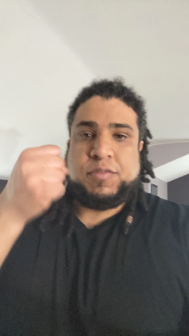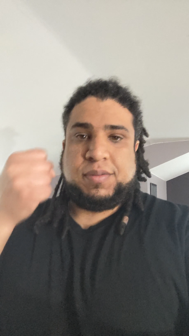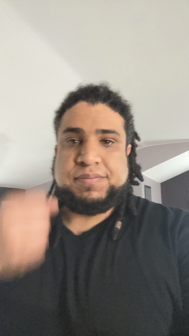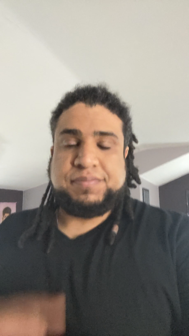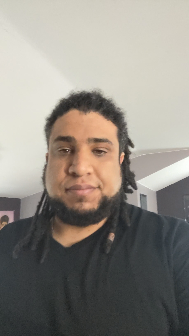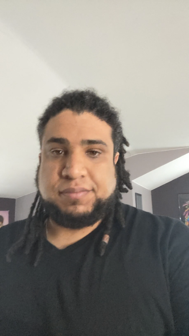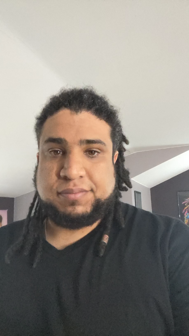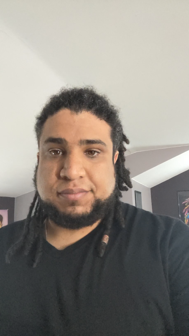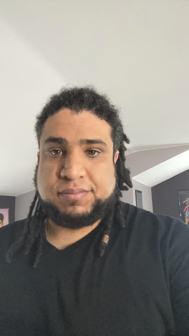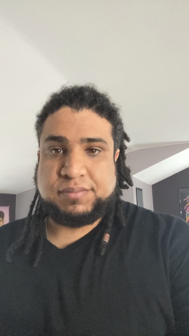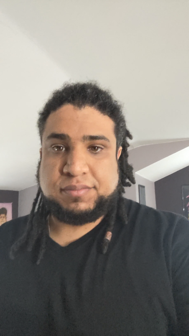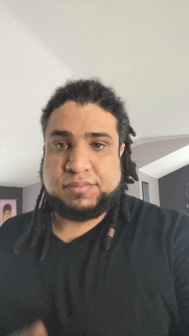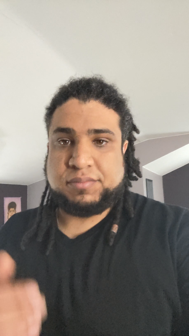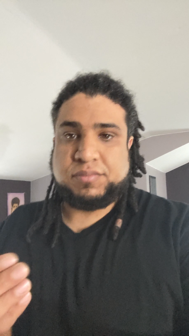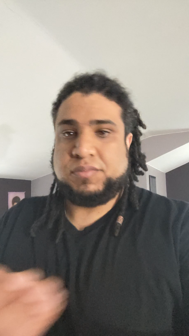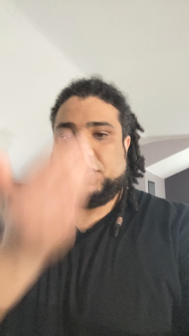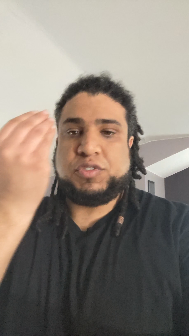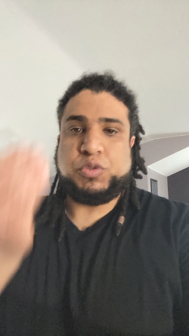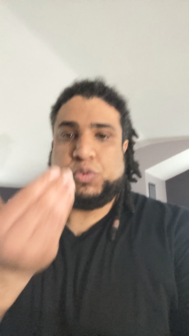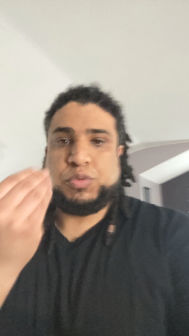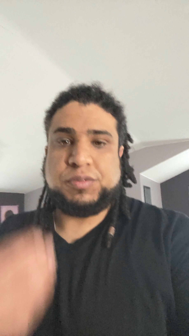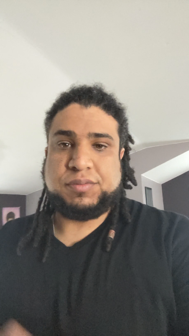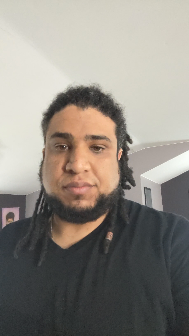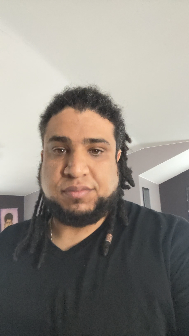new